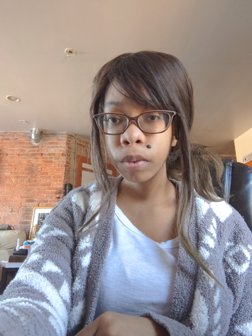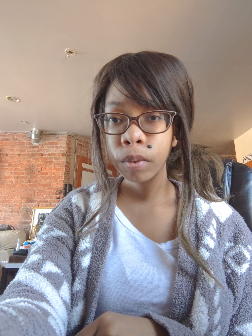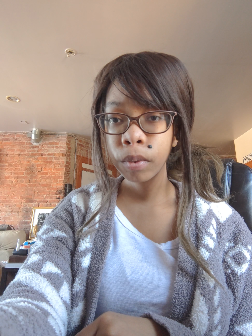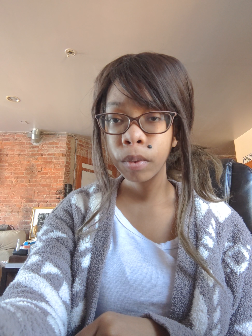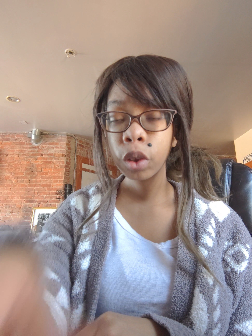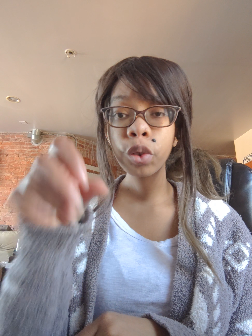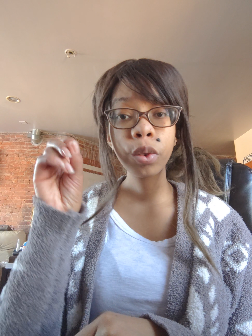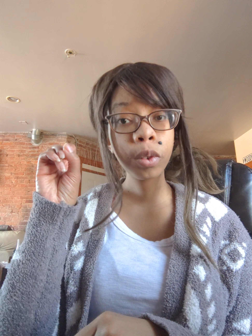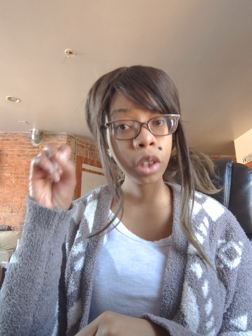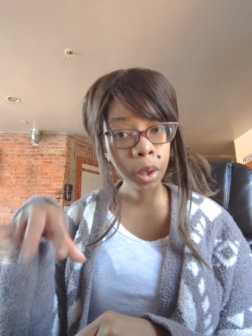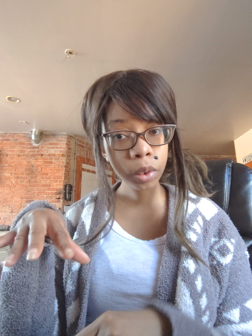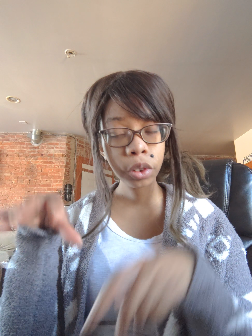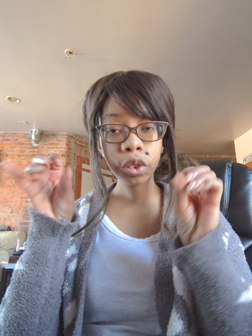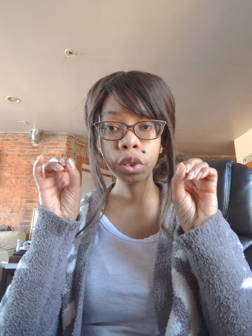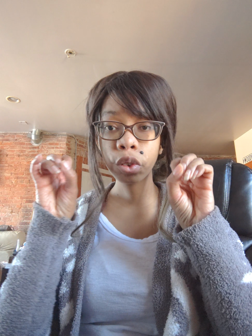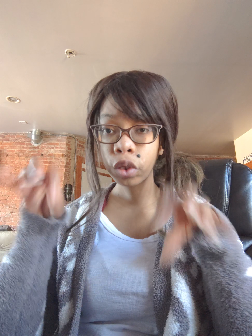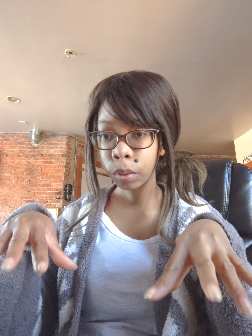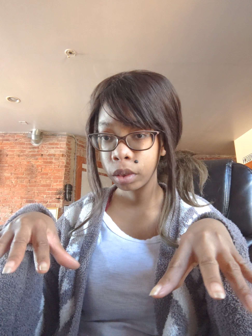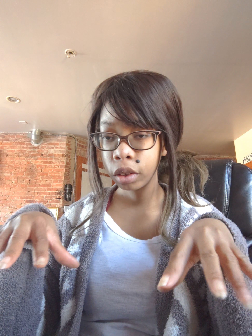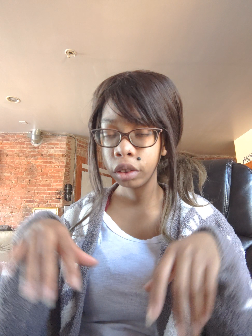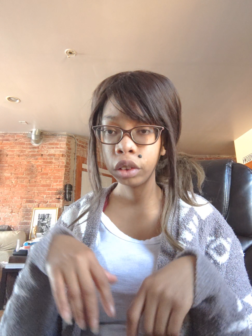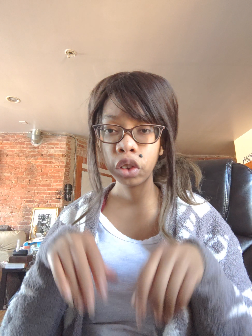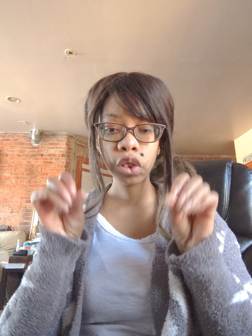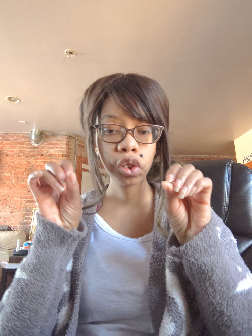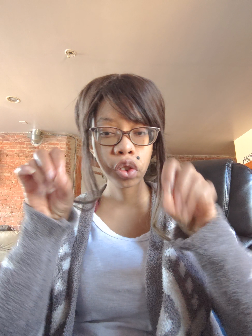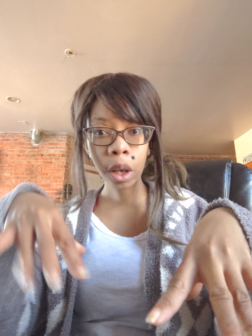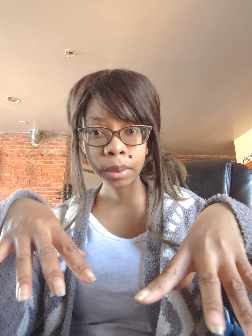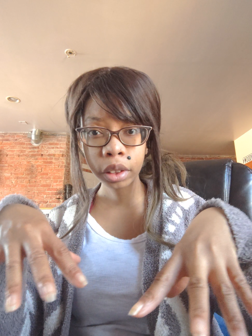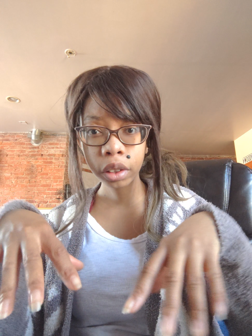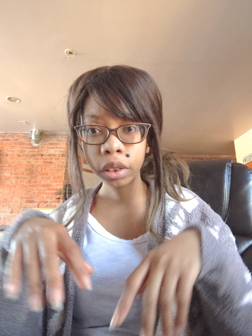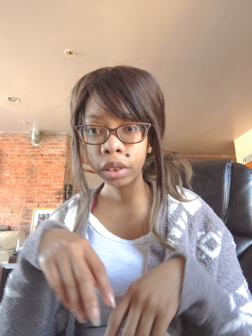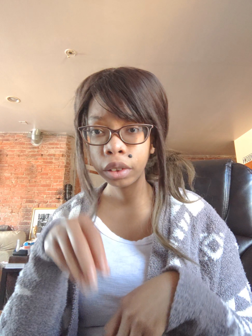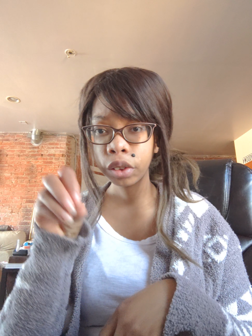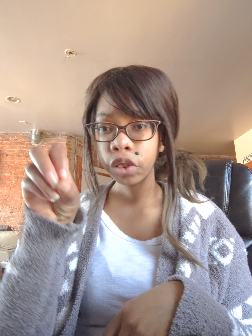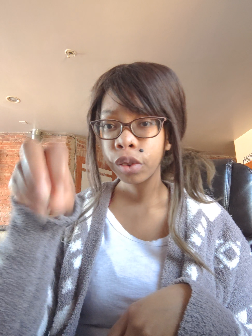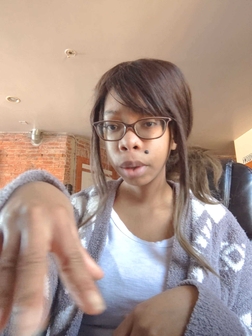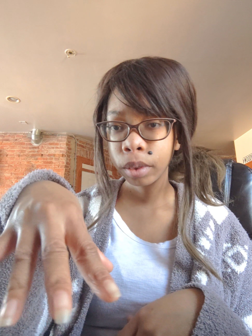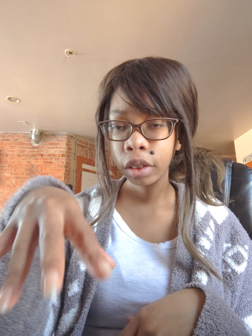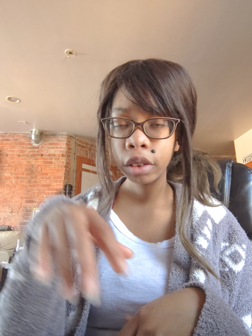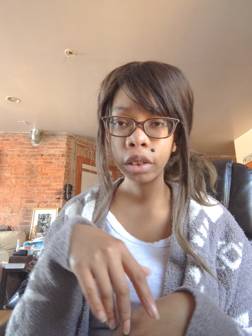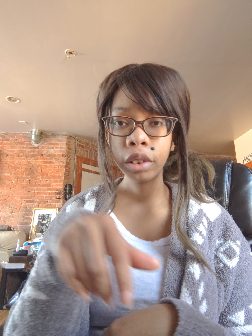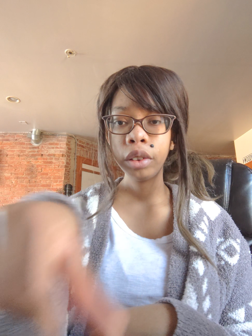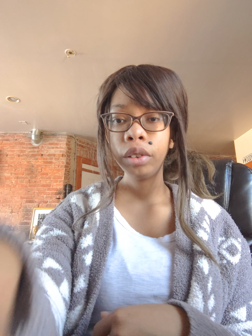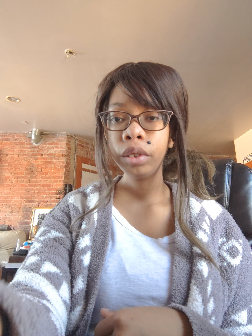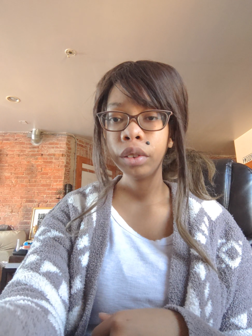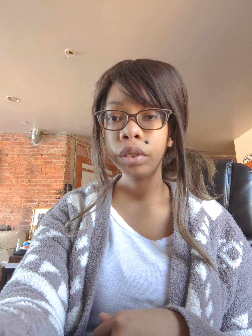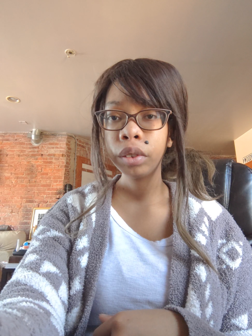drop